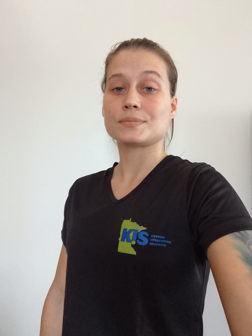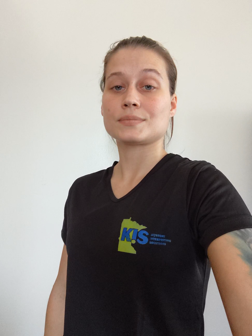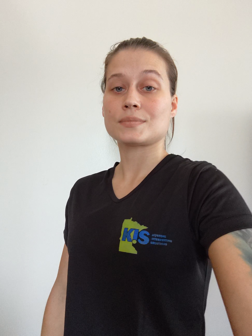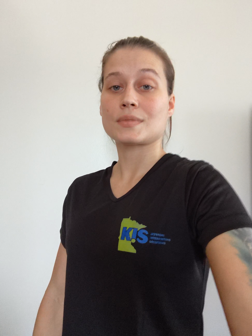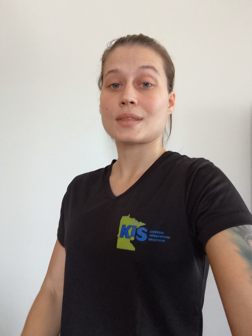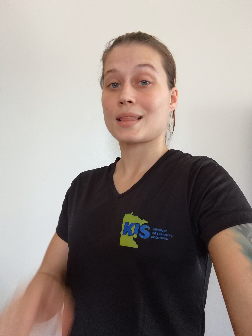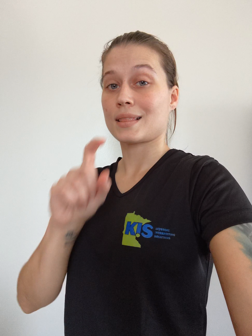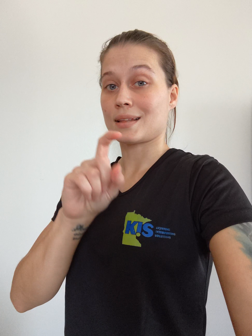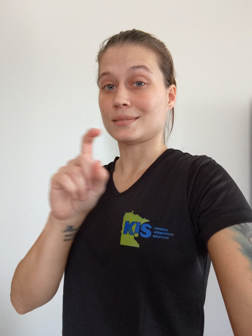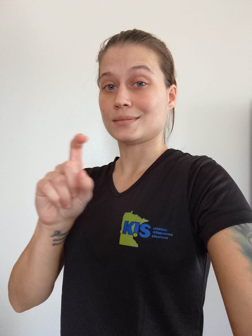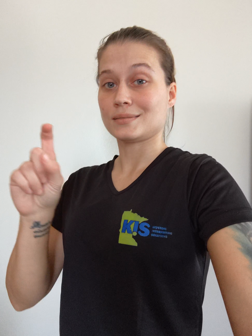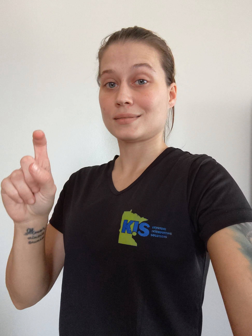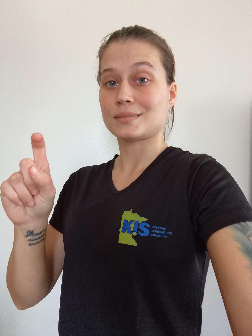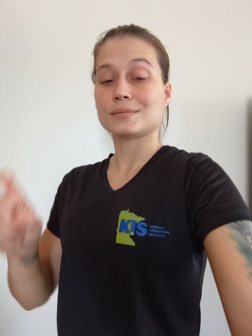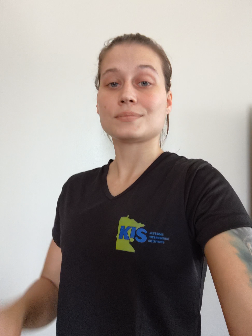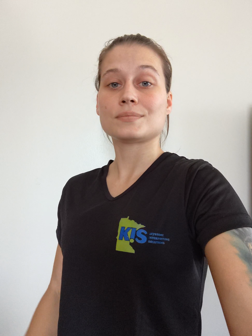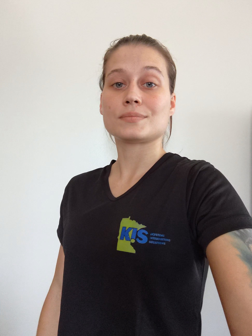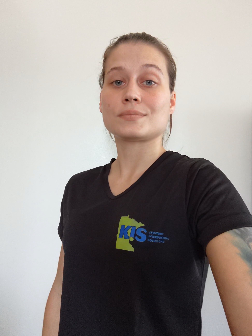closet